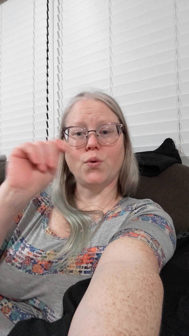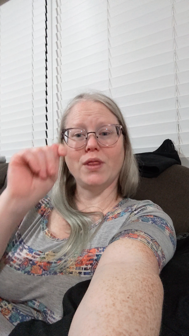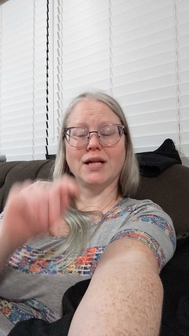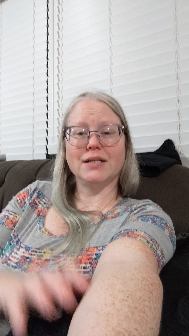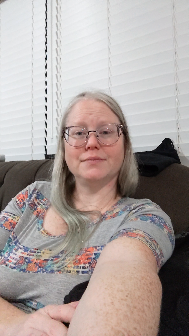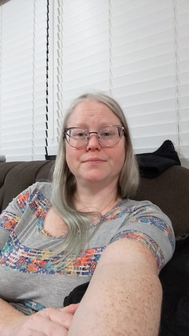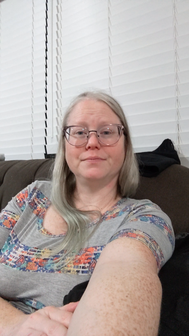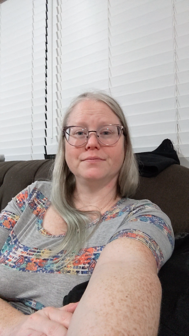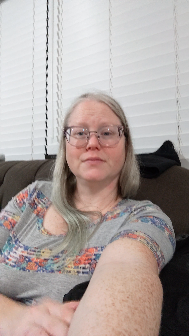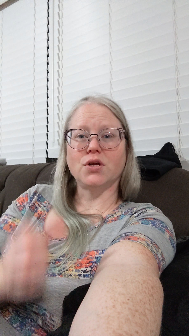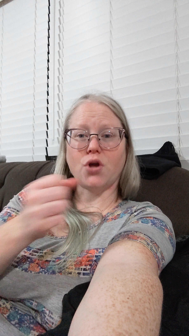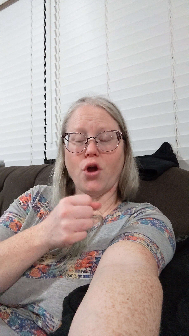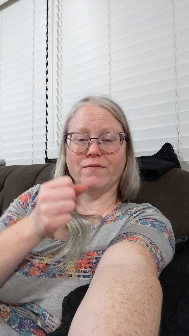coffee